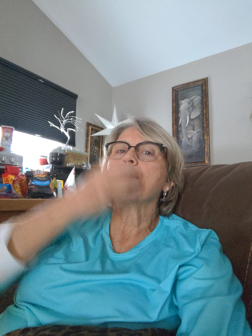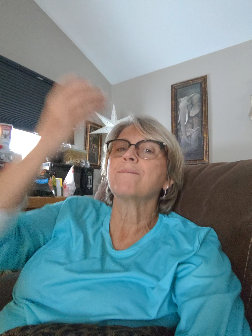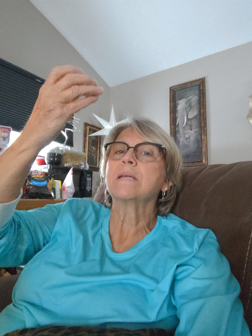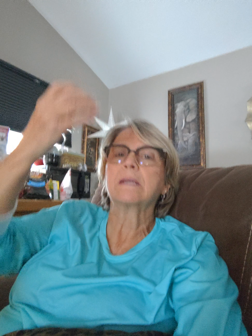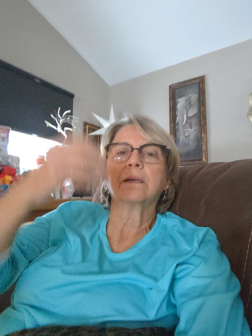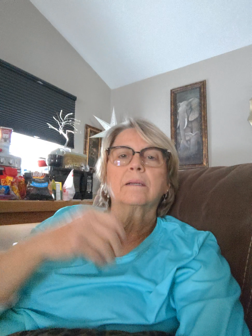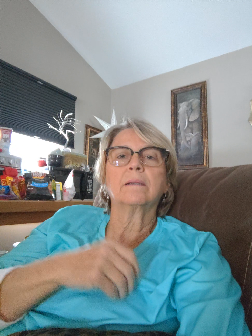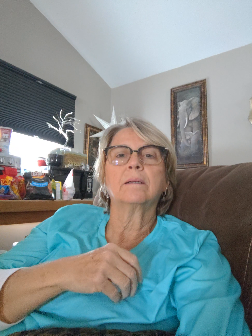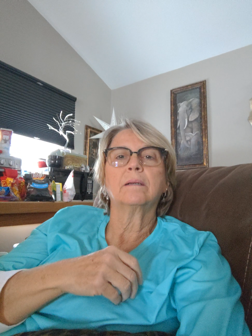giraffe